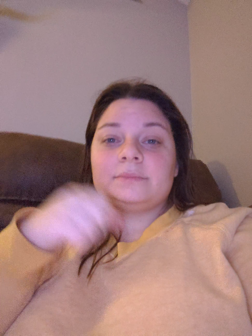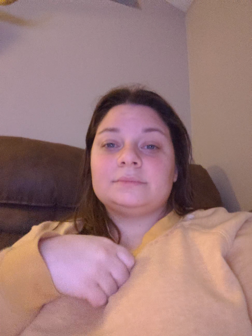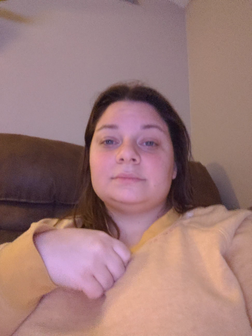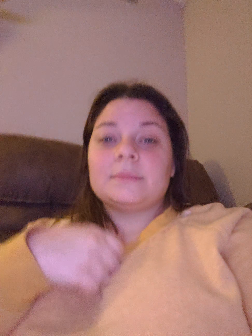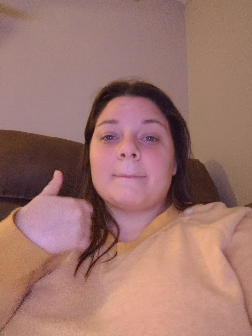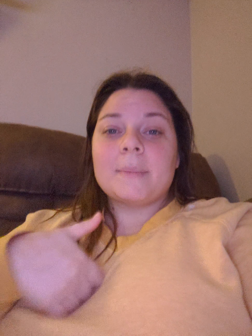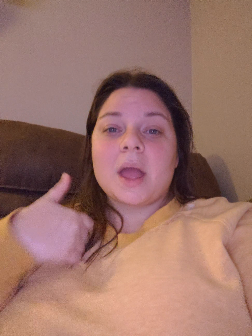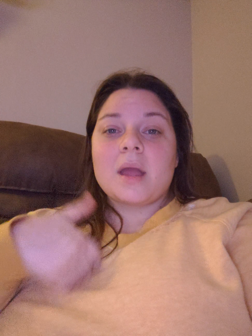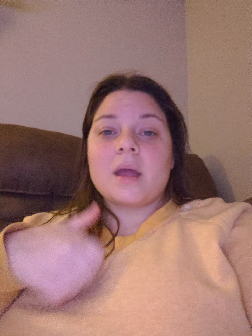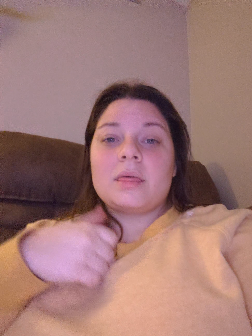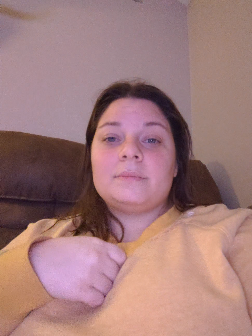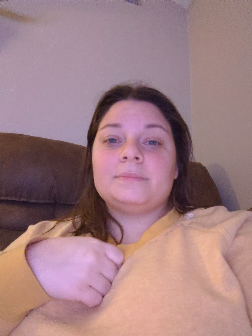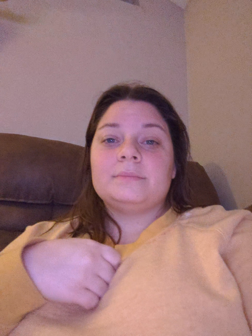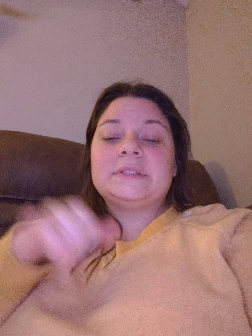bath